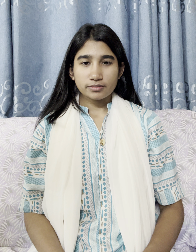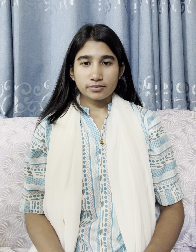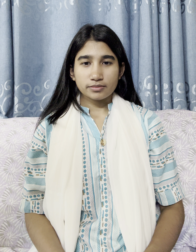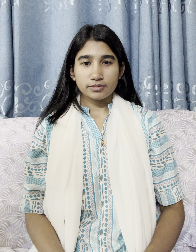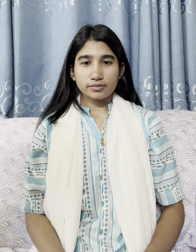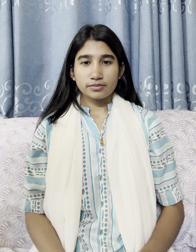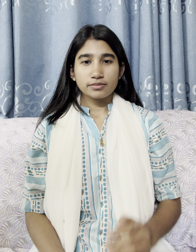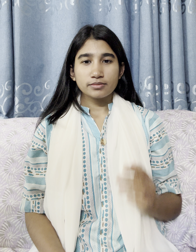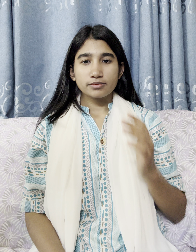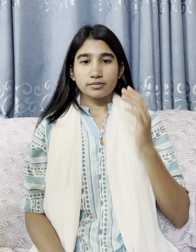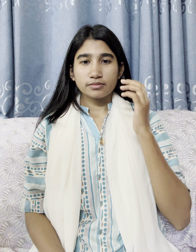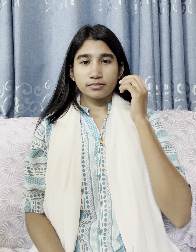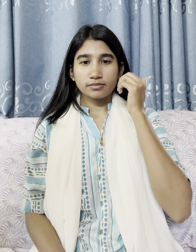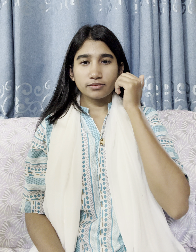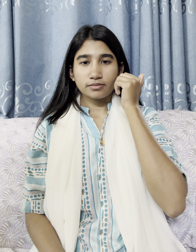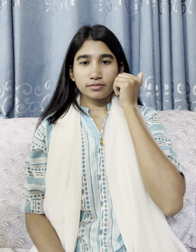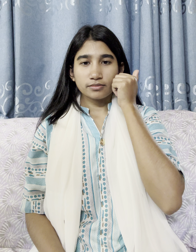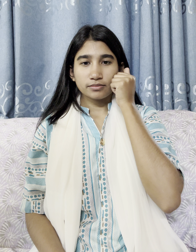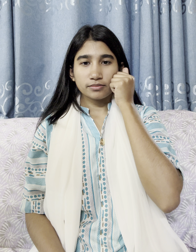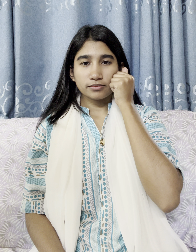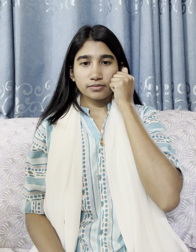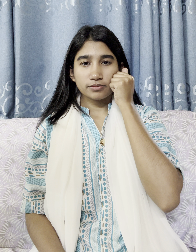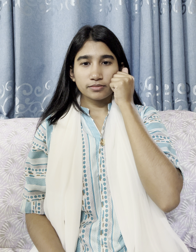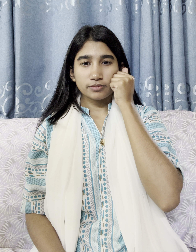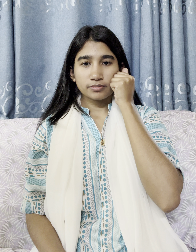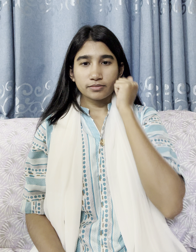আম